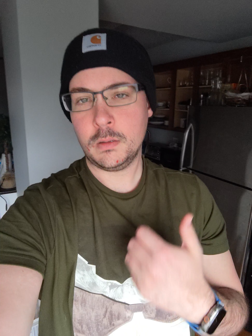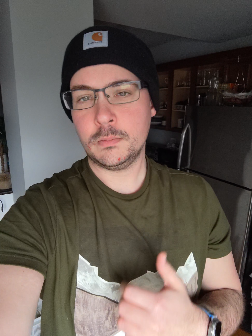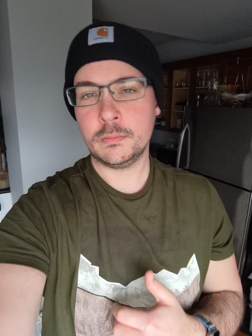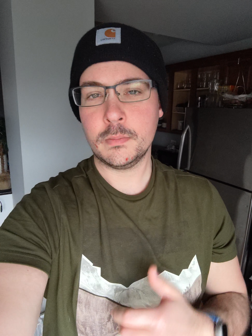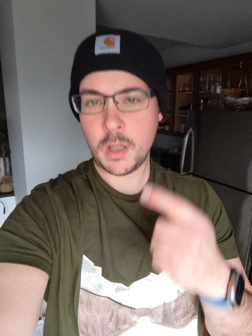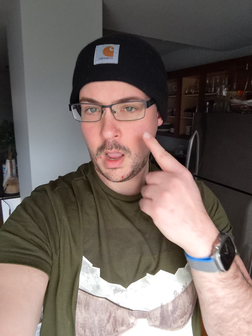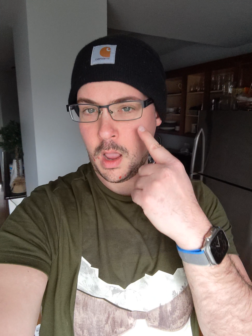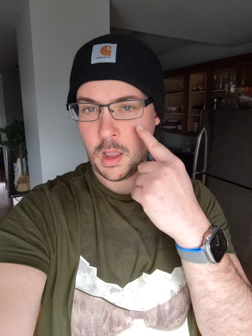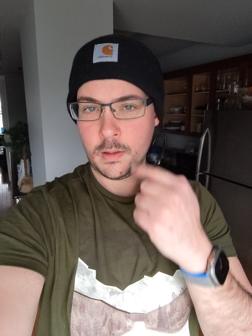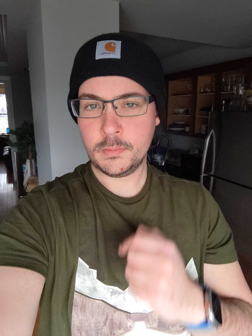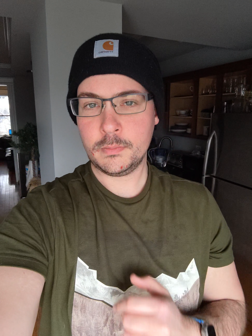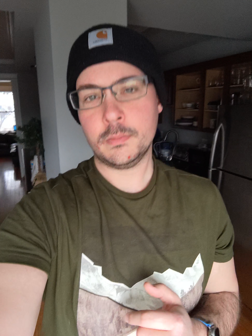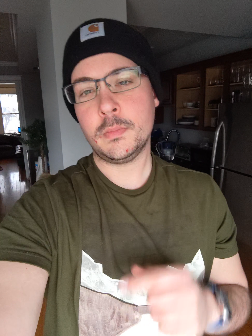eye